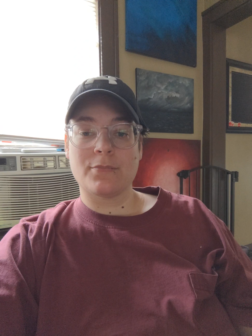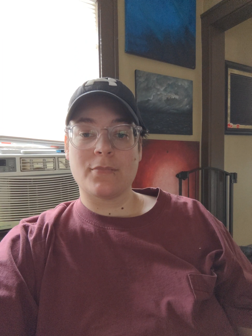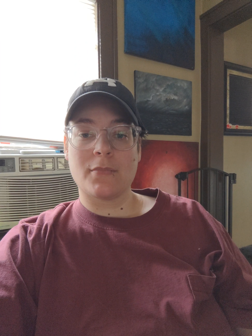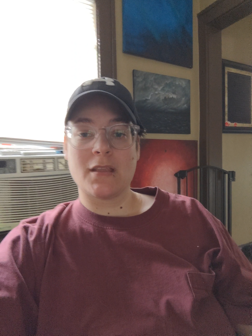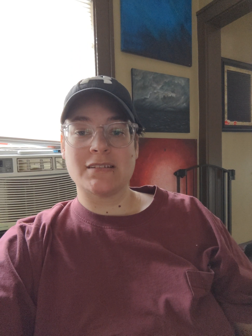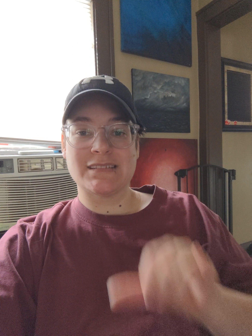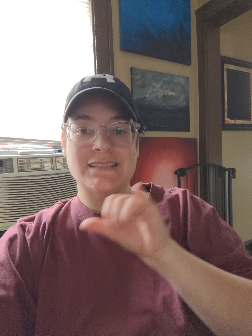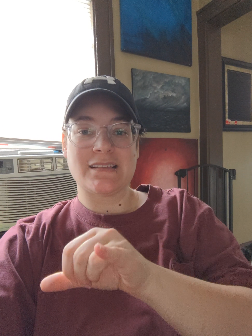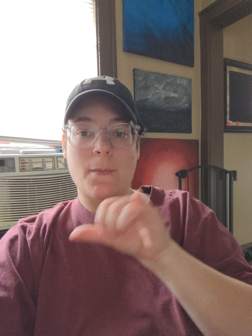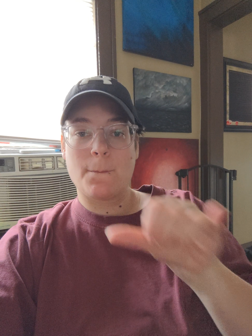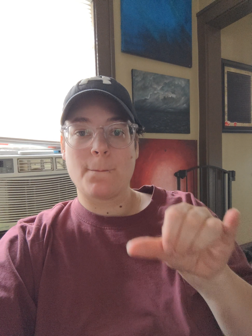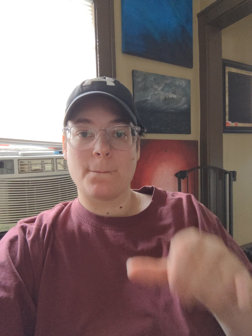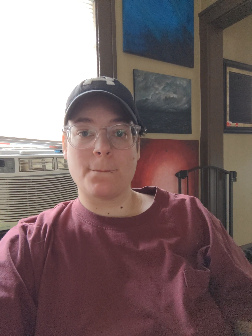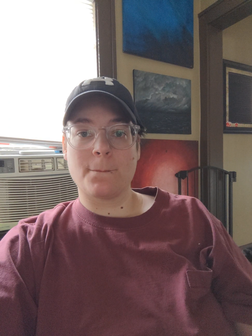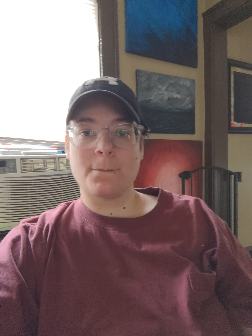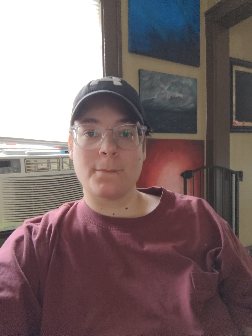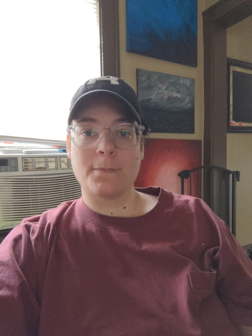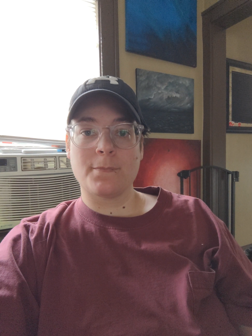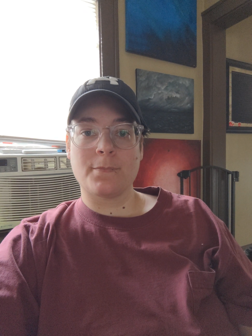same